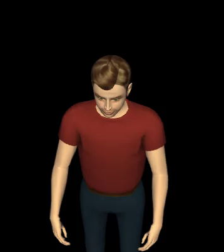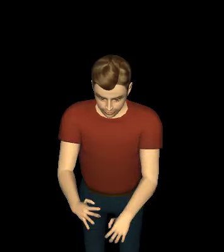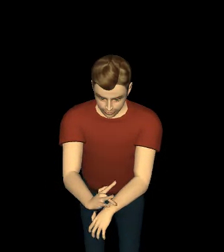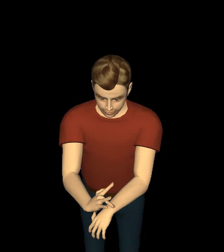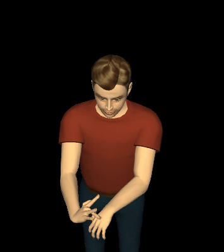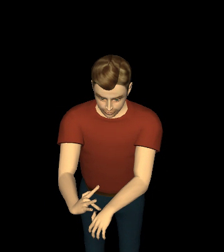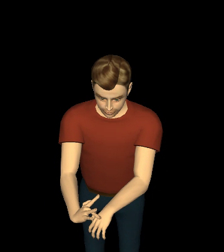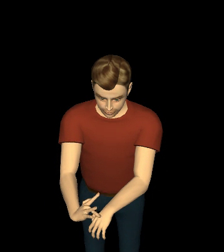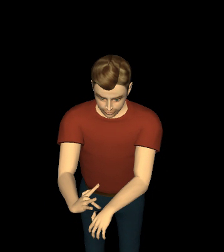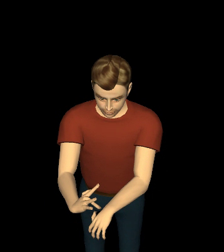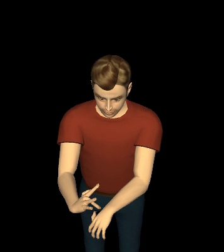يلمس